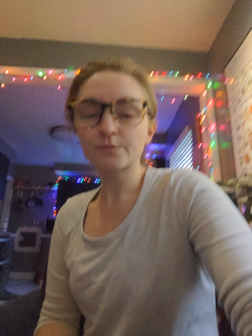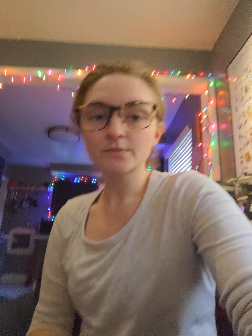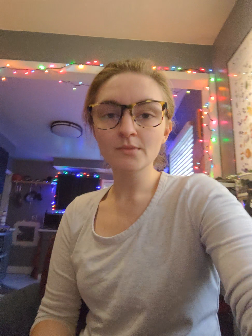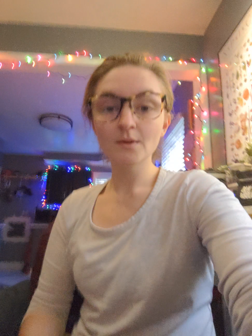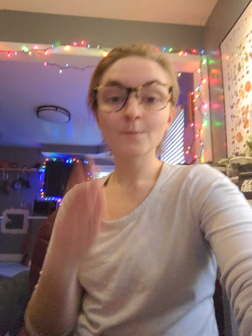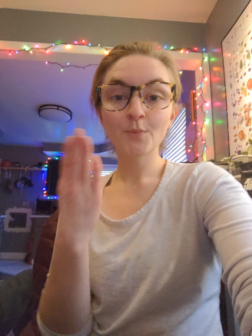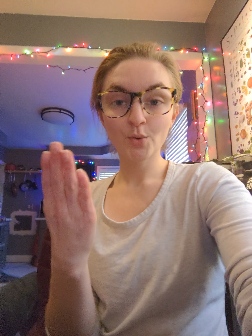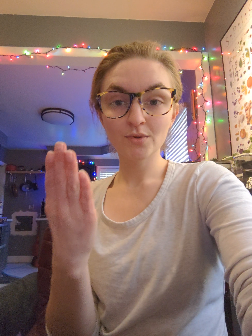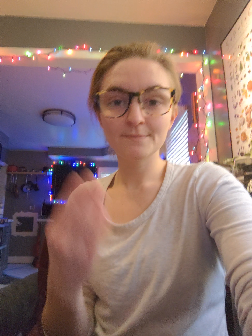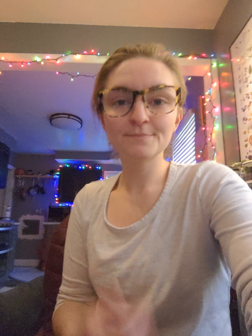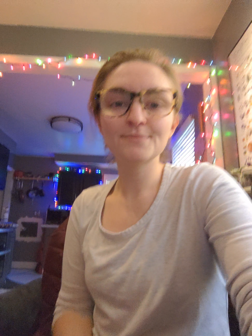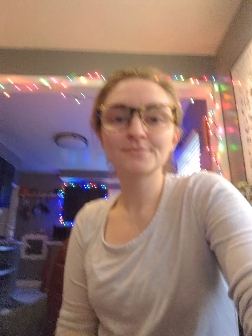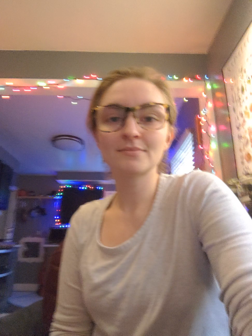morning